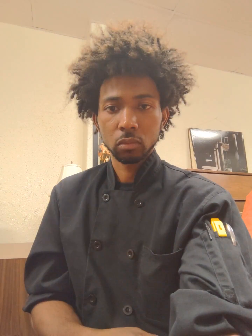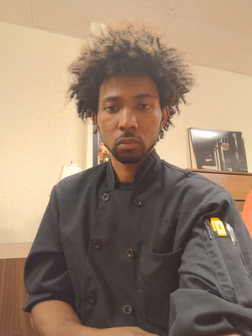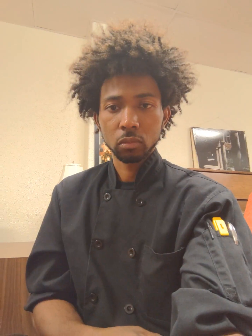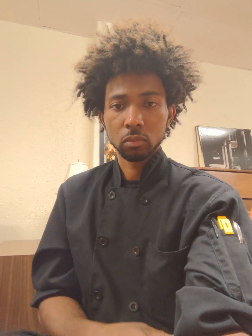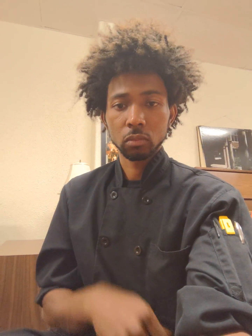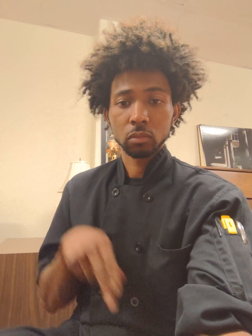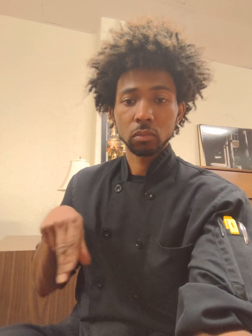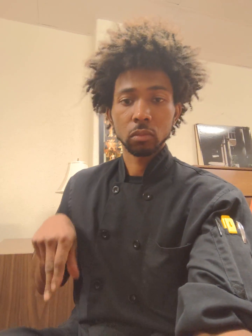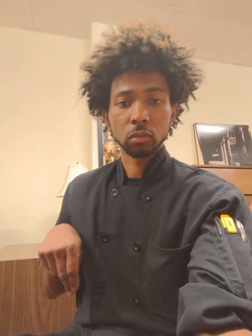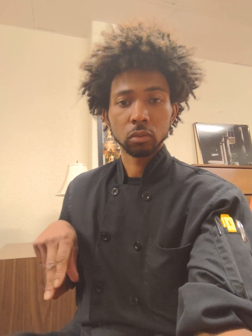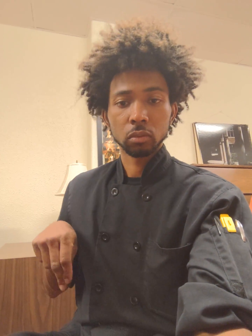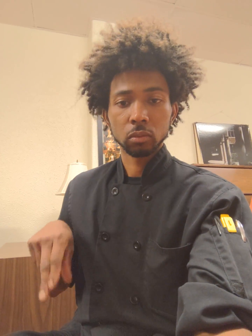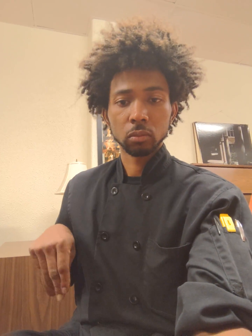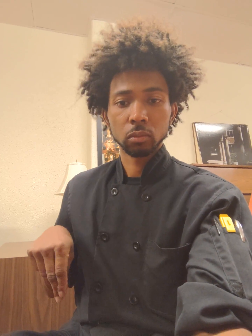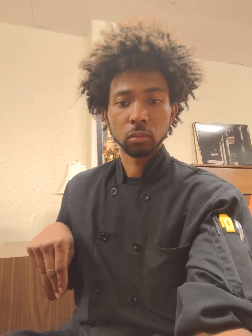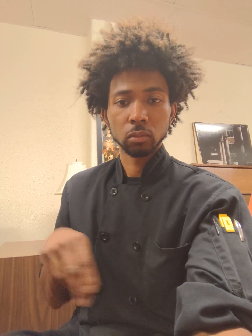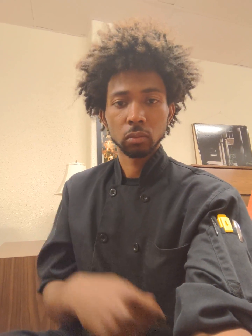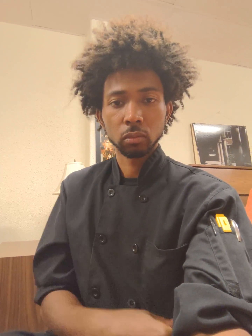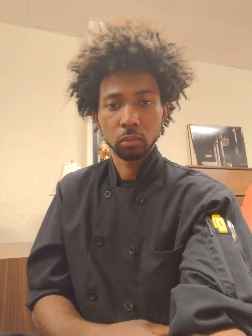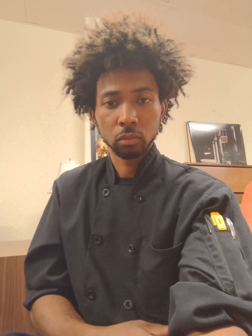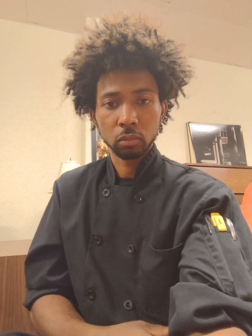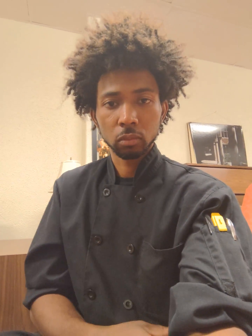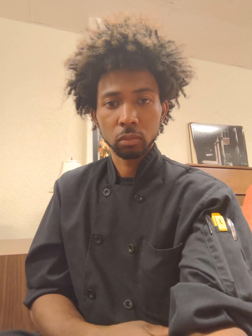diaper